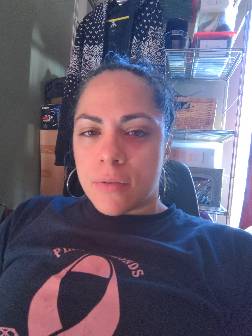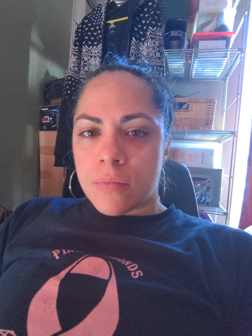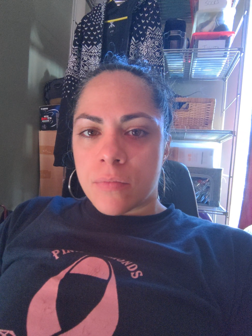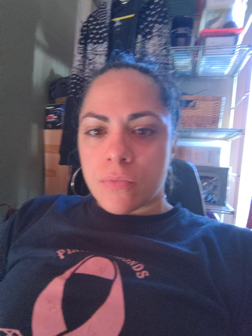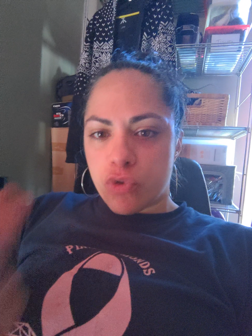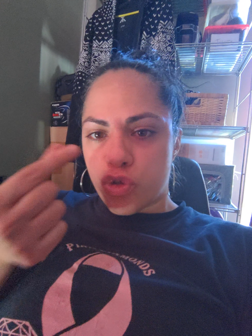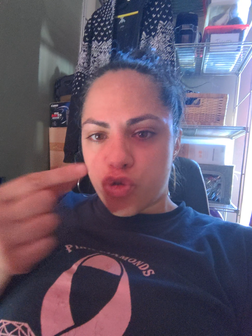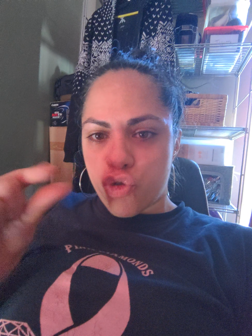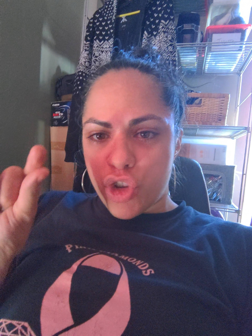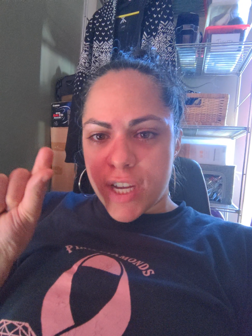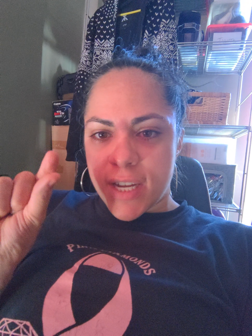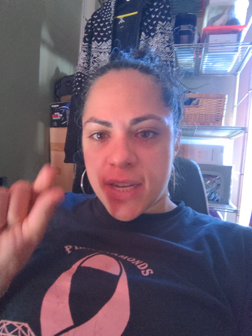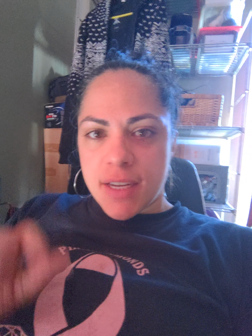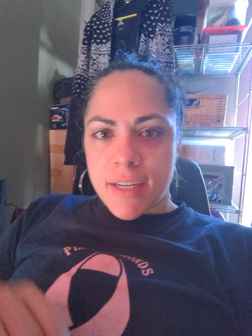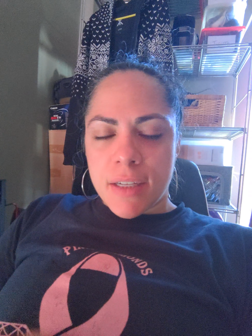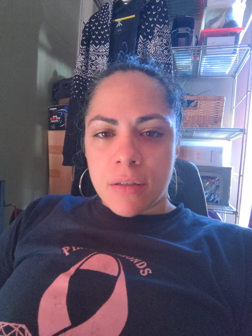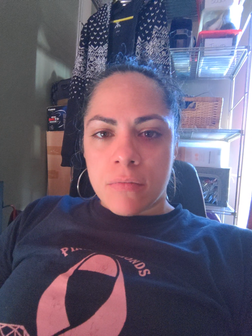green